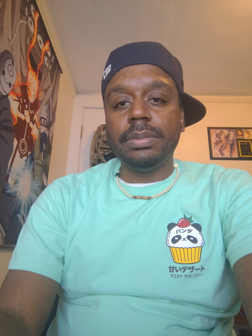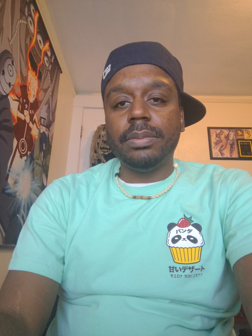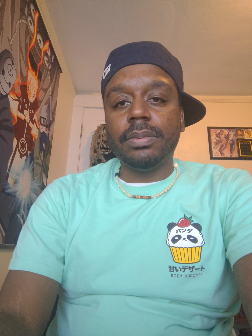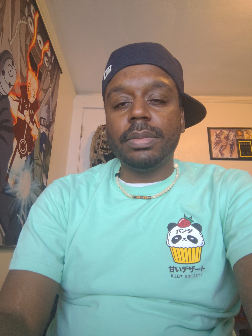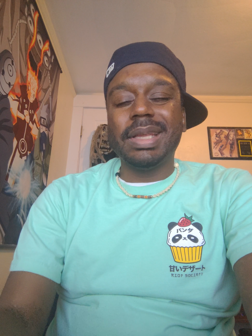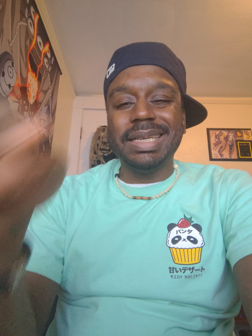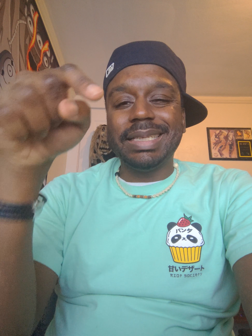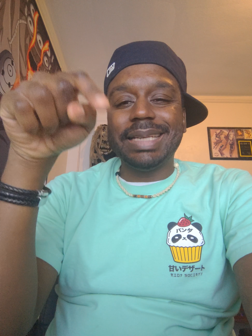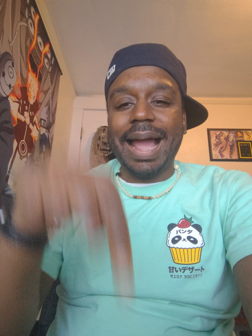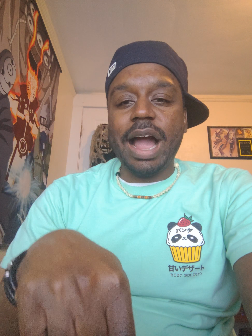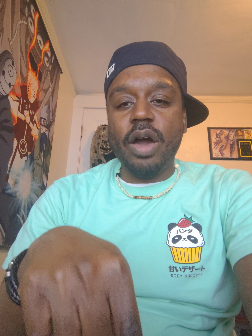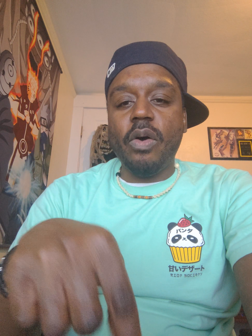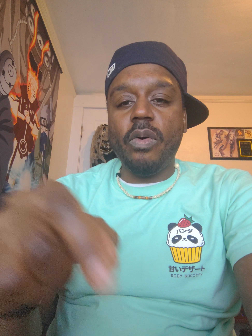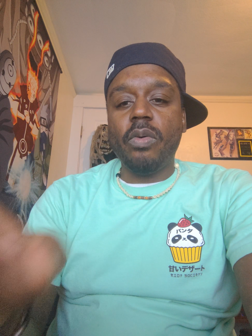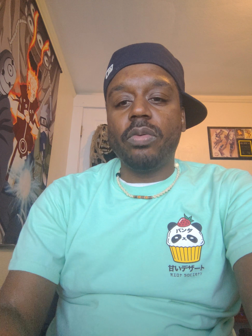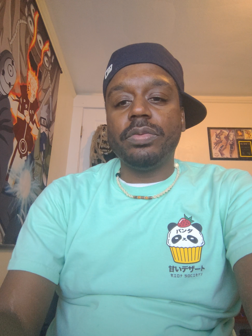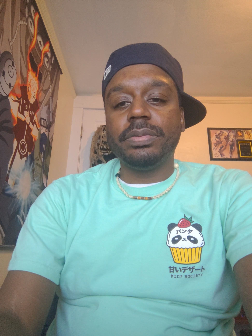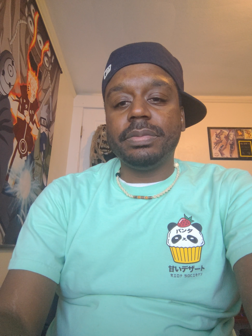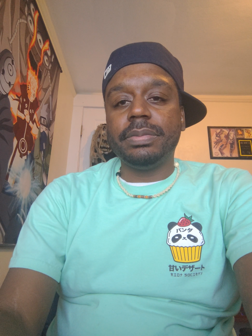down